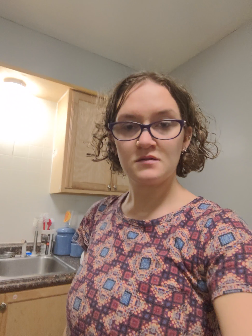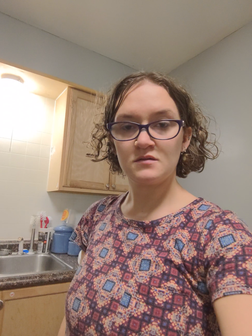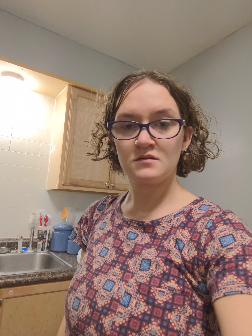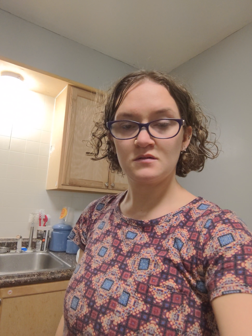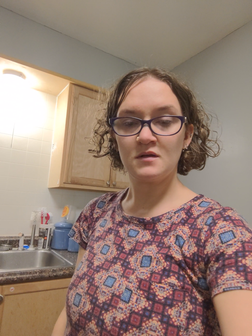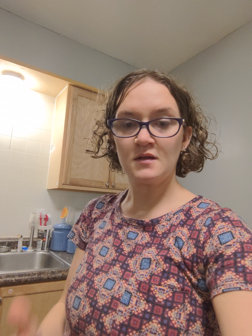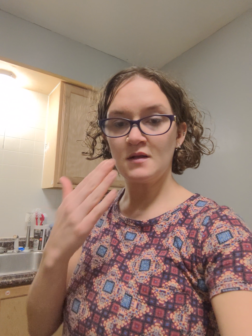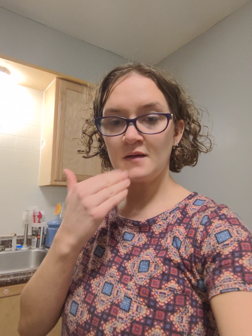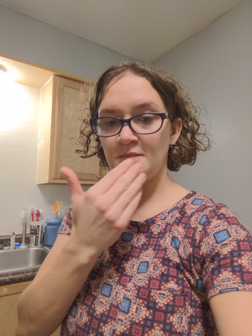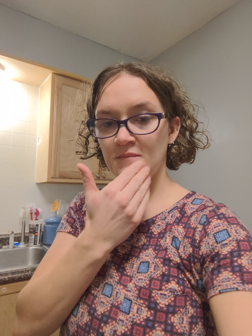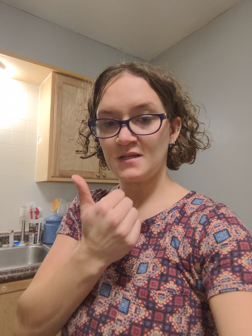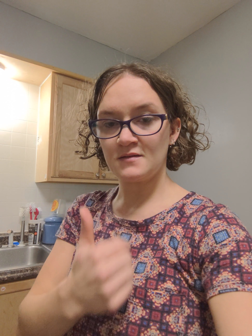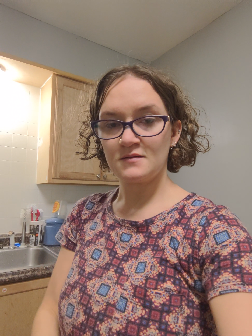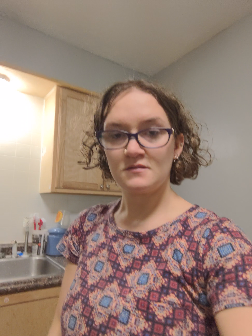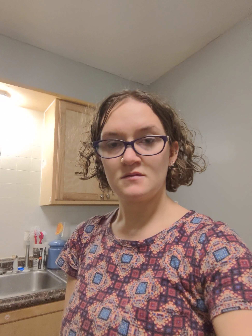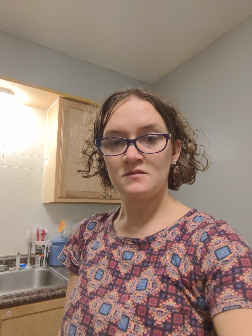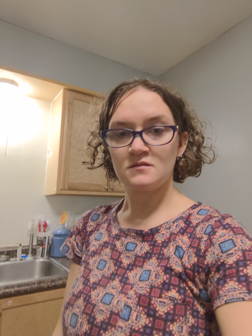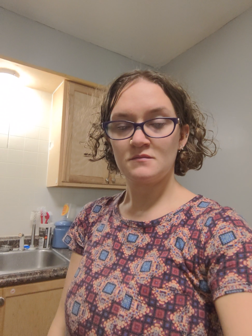napkin